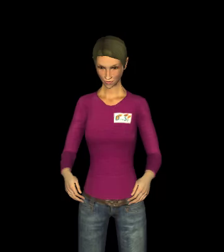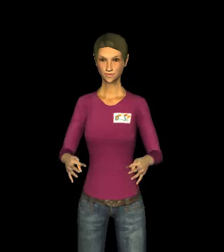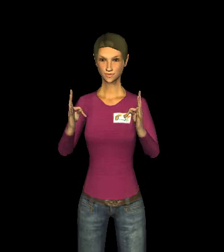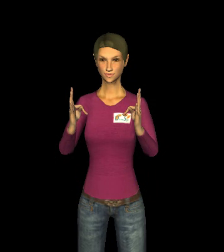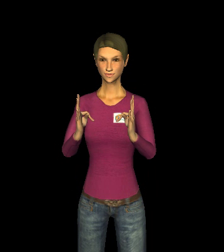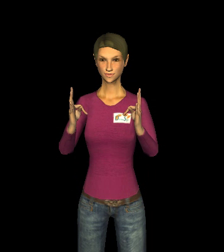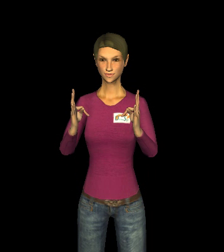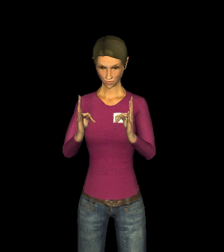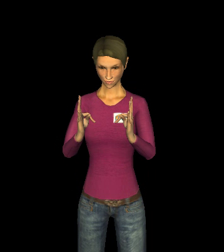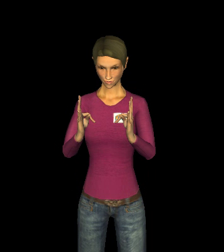خال